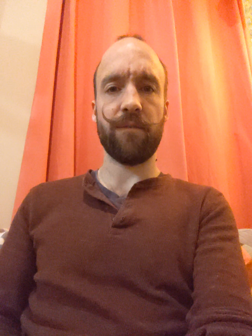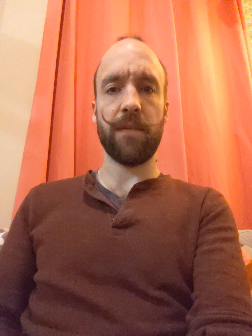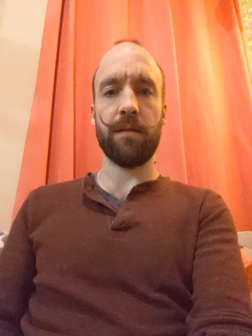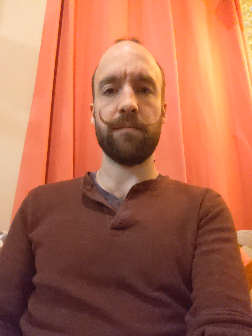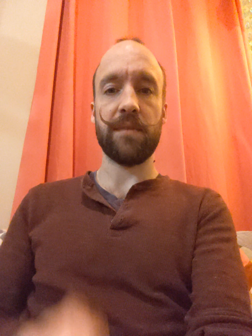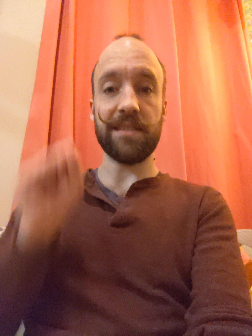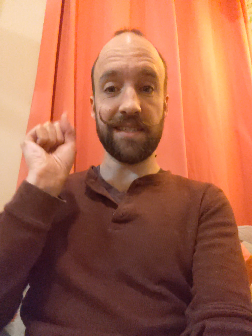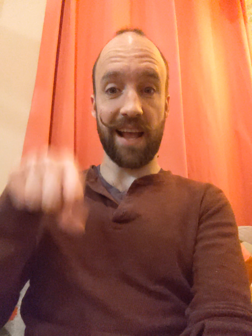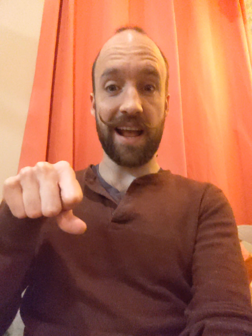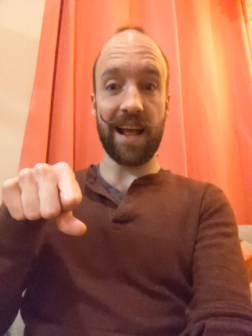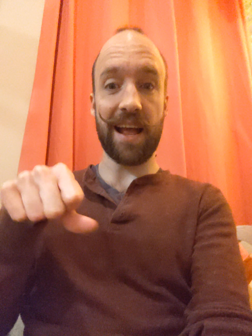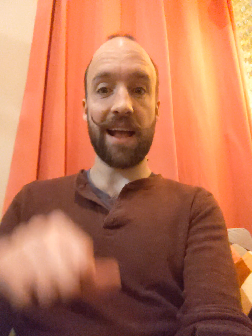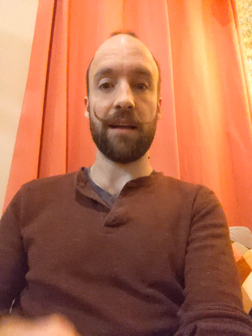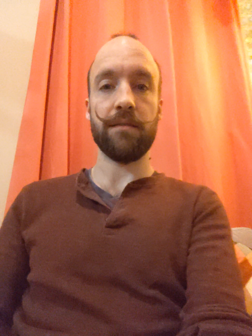can